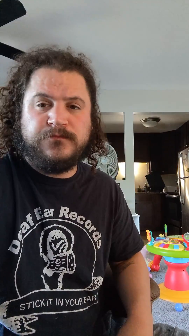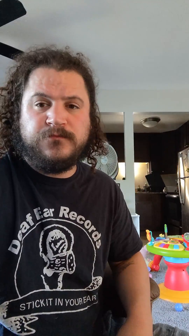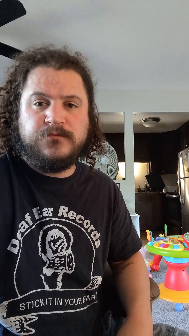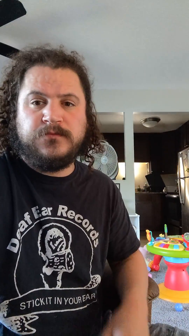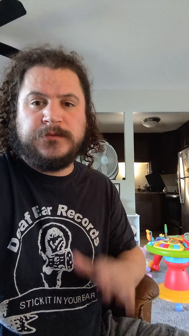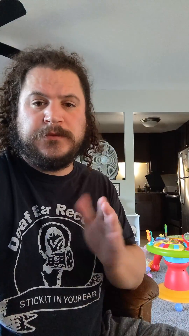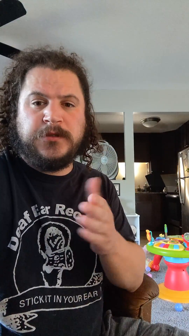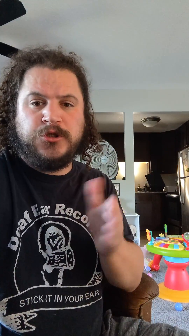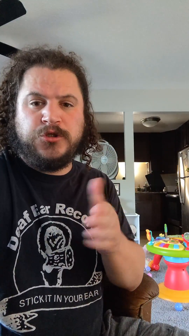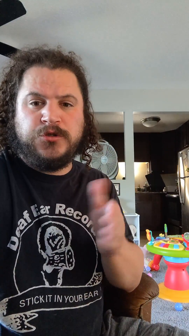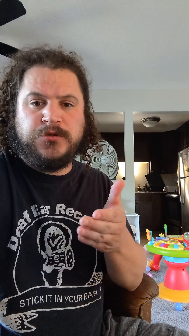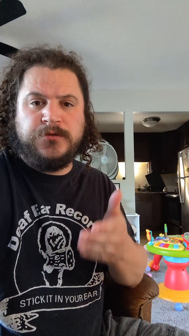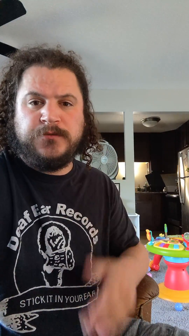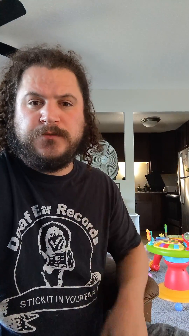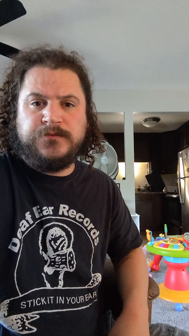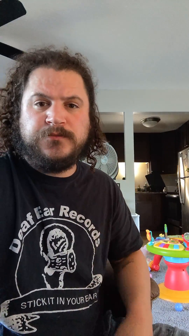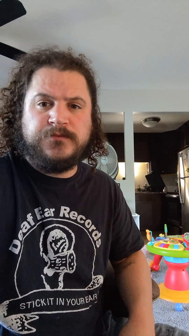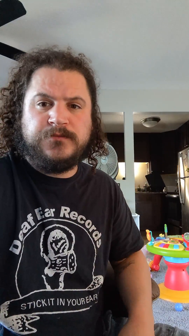share